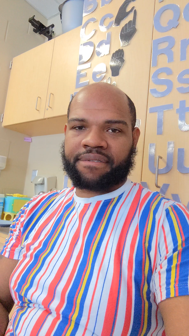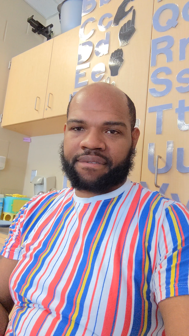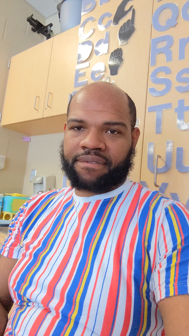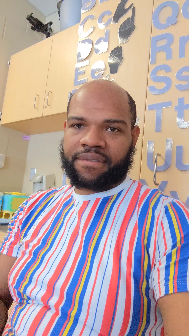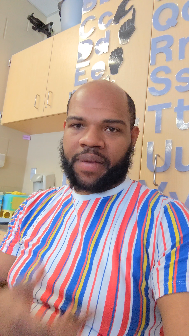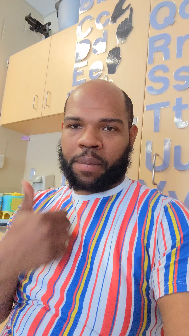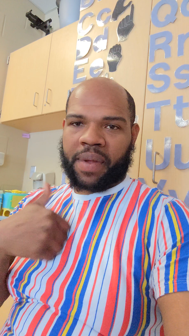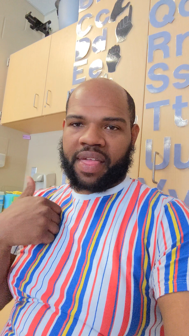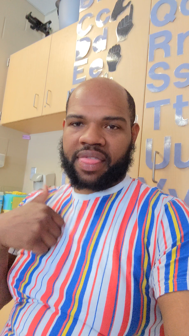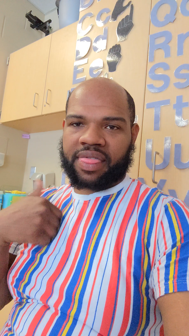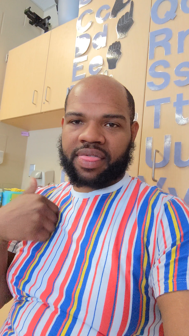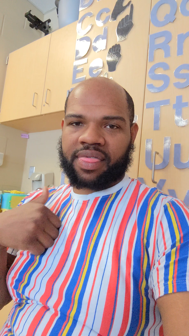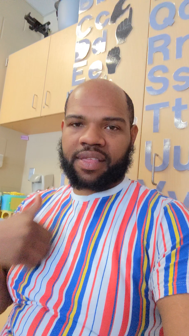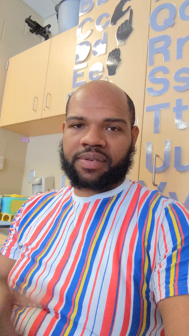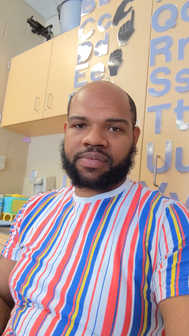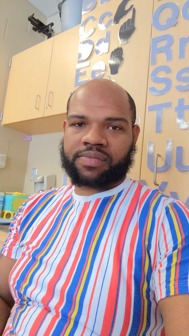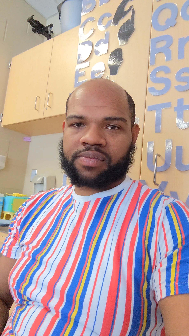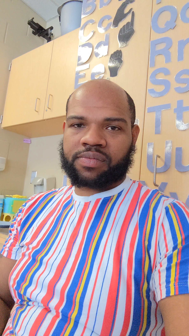bathtub